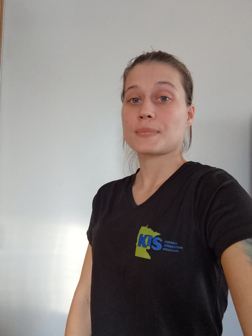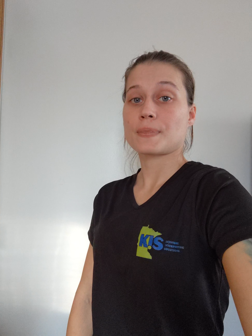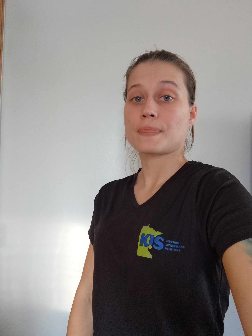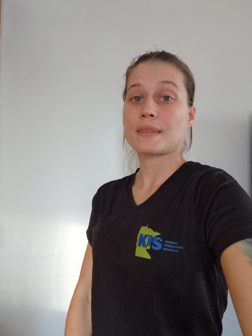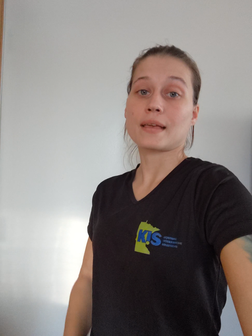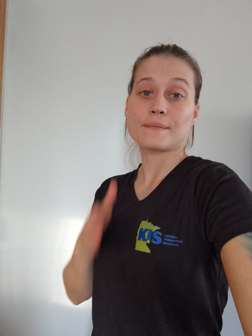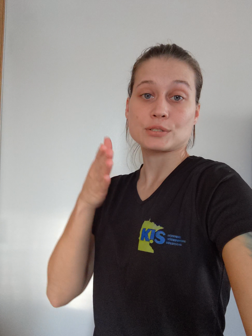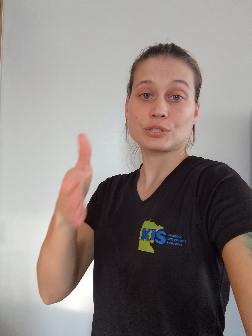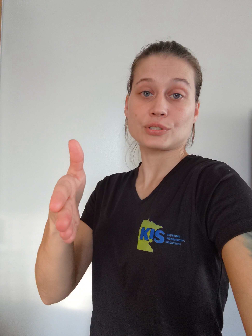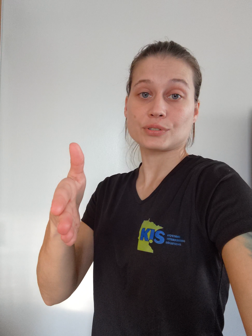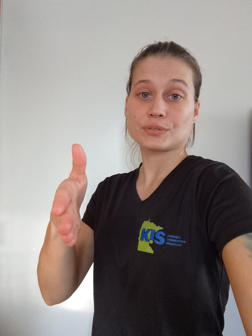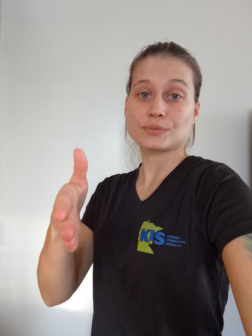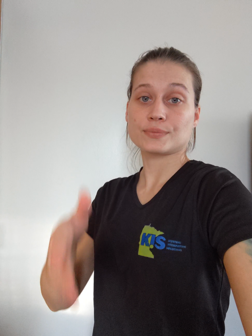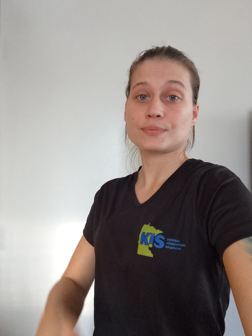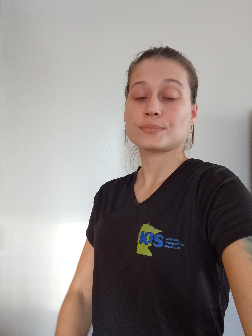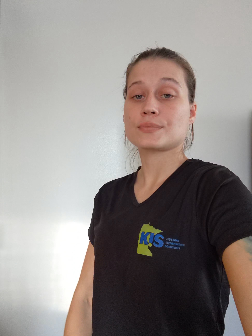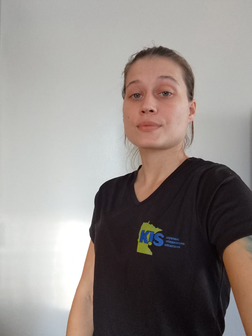after